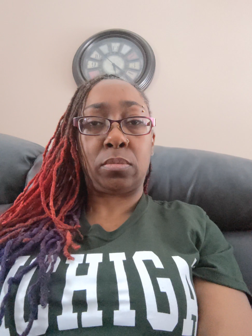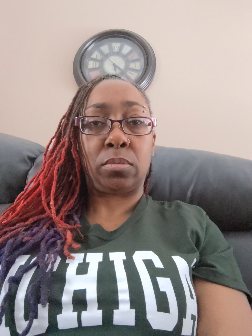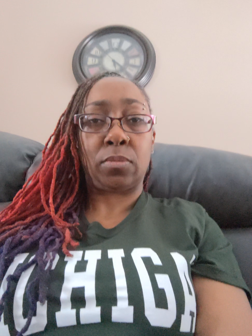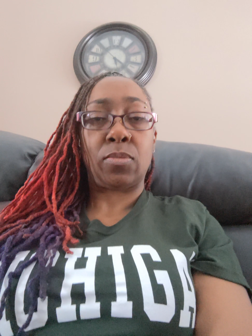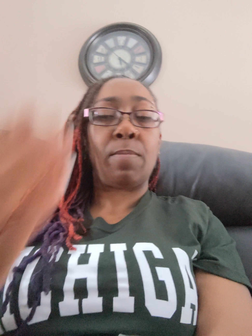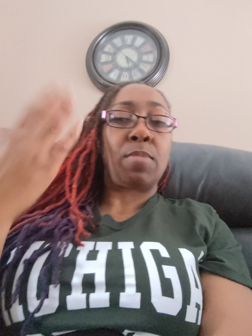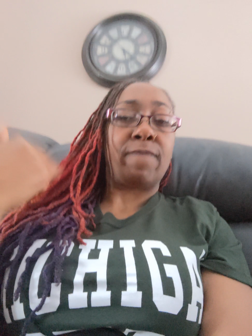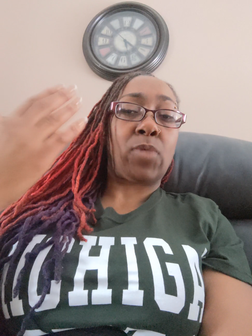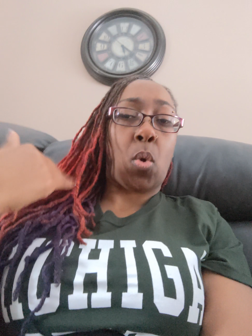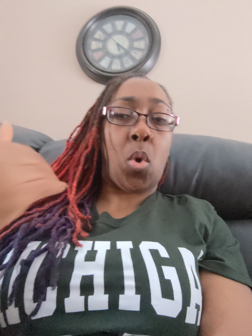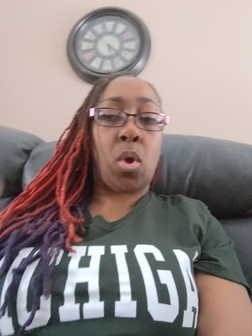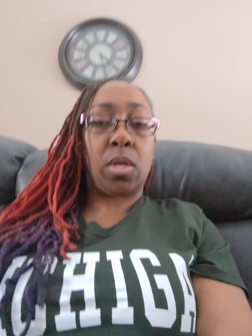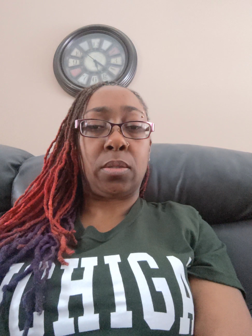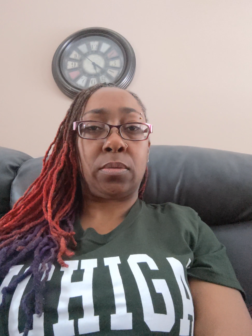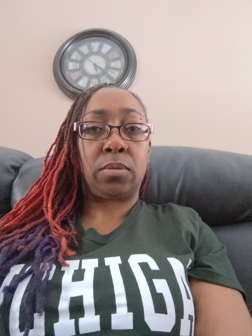before